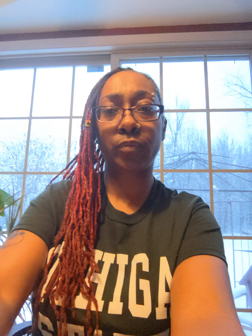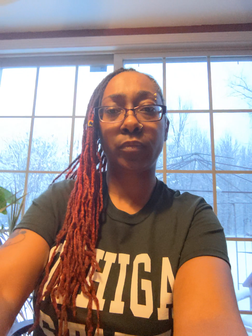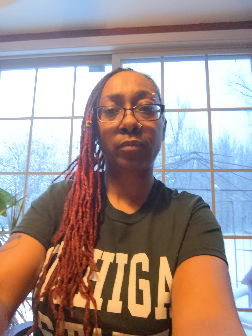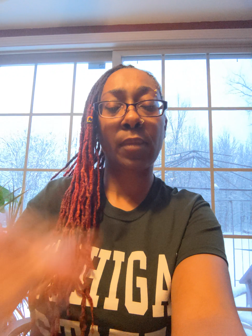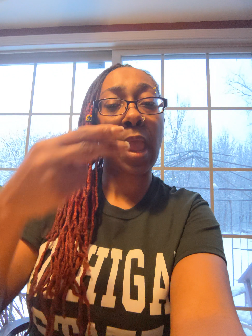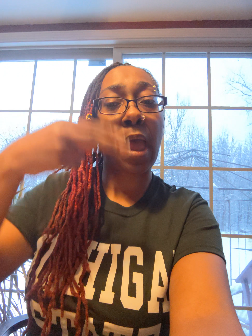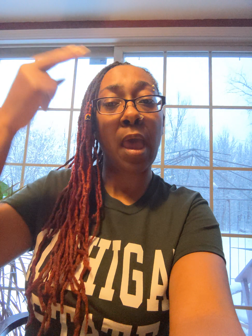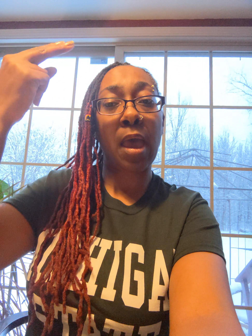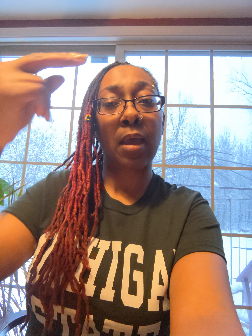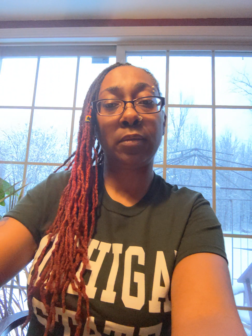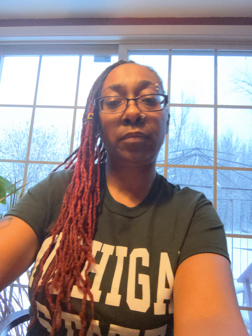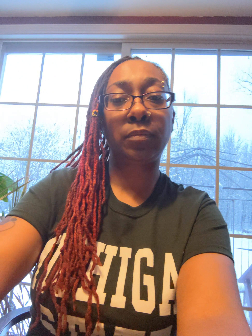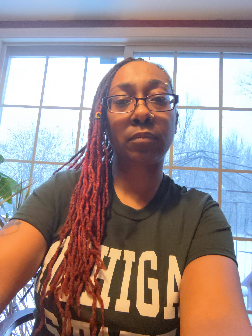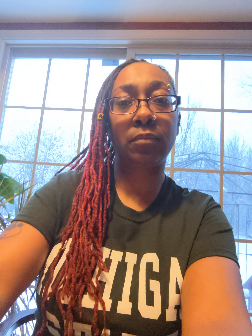high